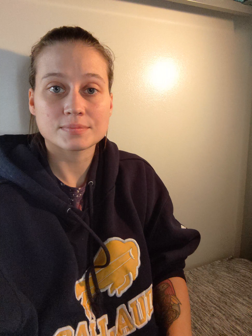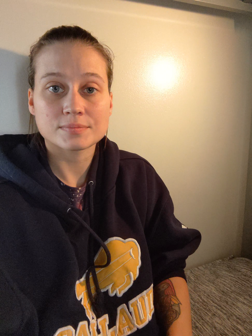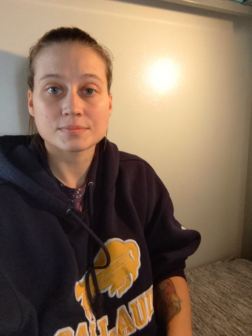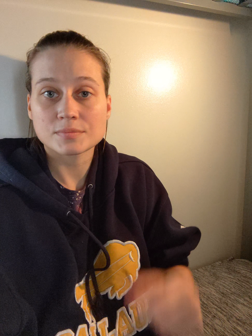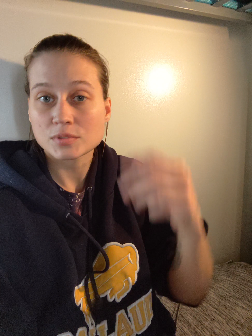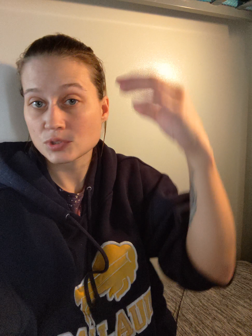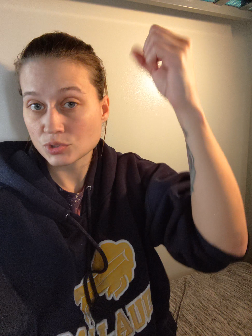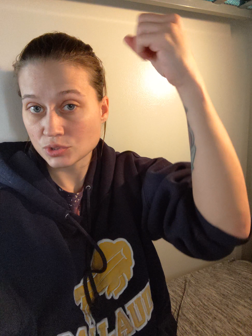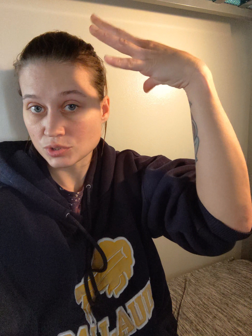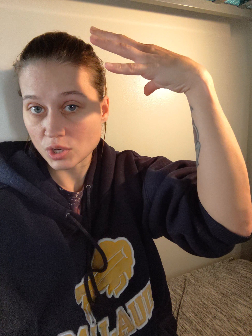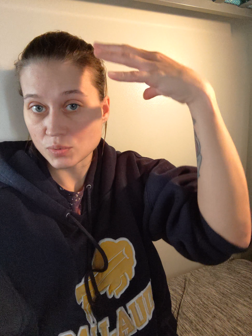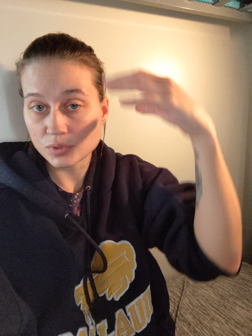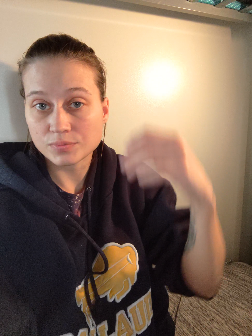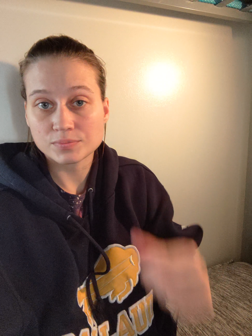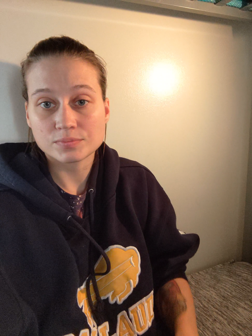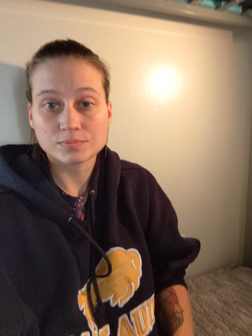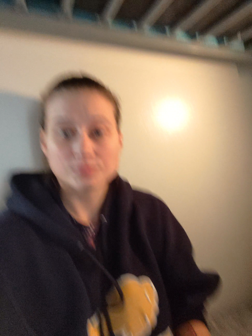shower